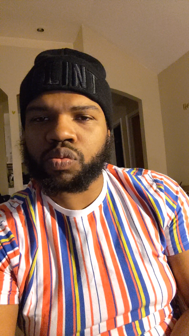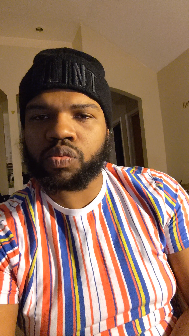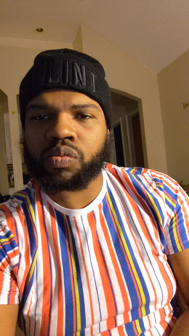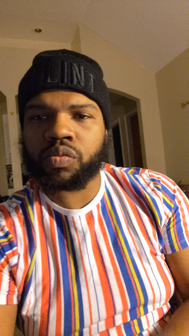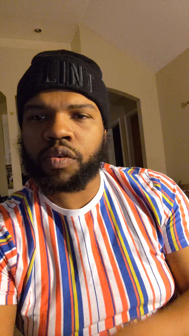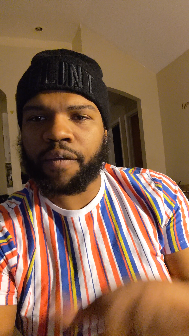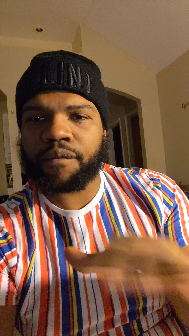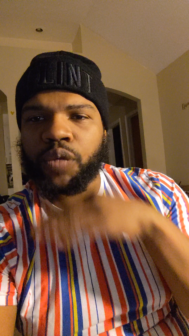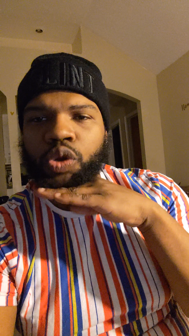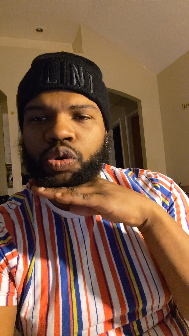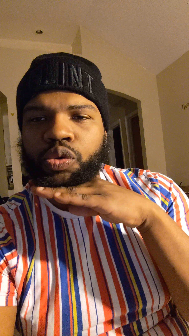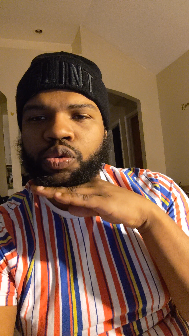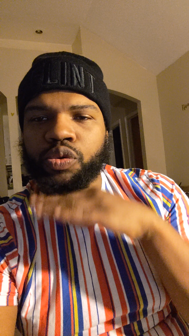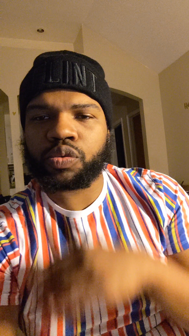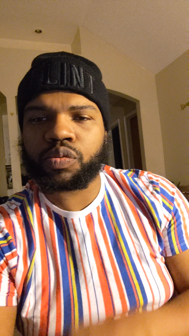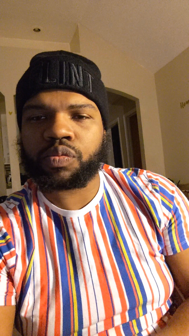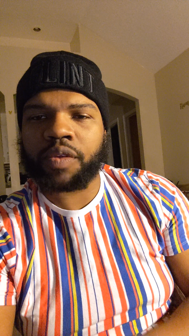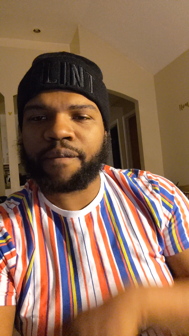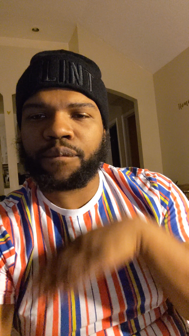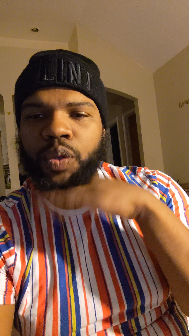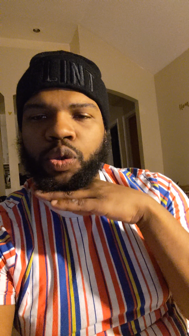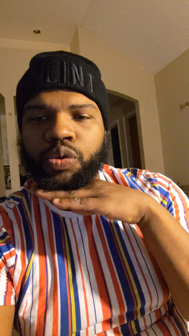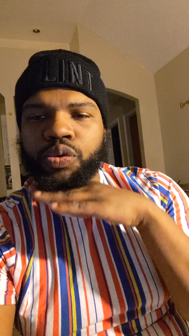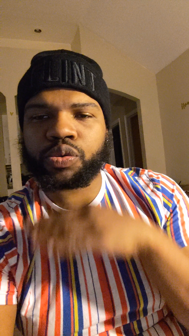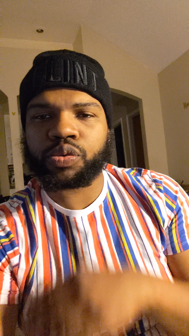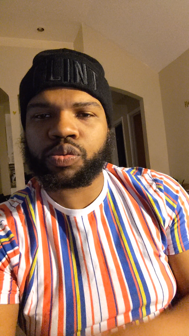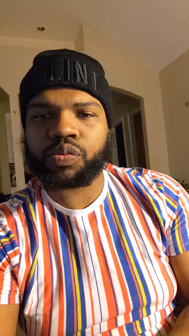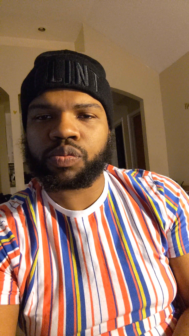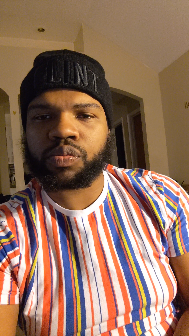full